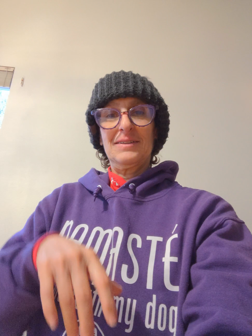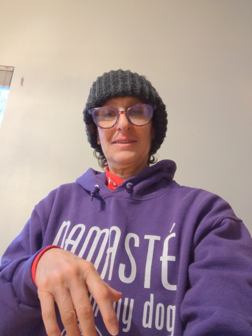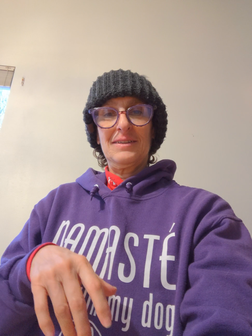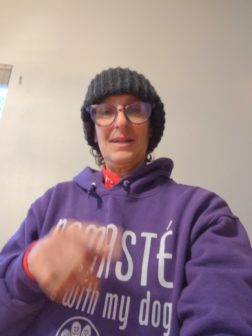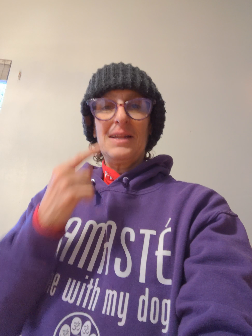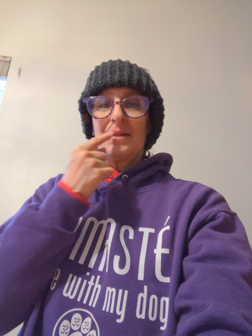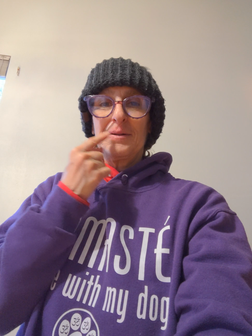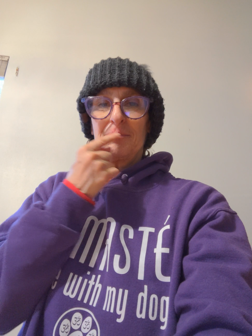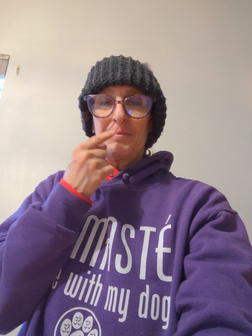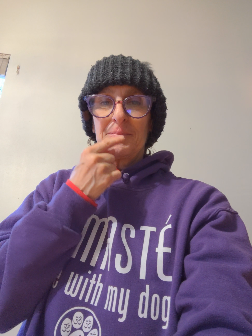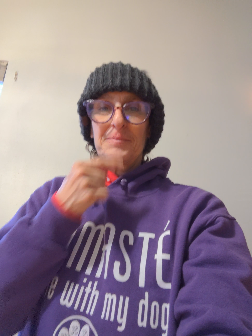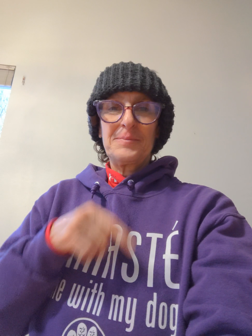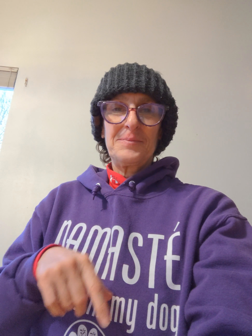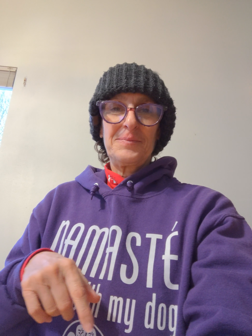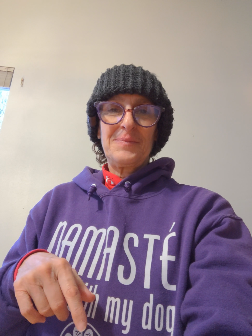lips